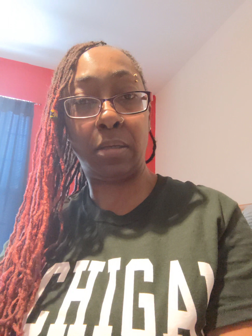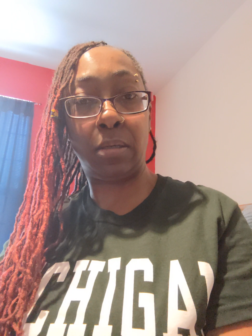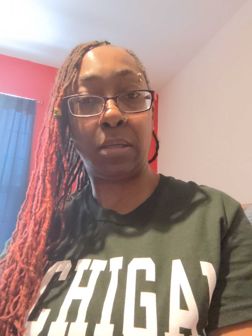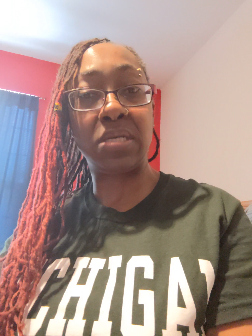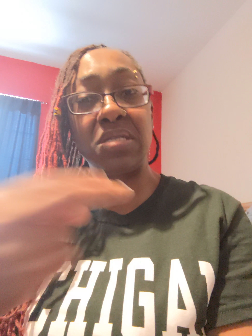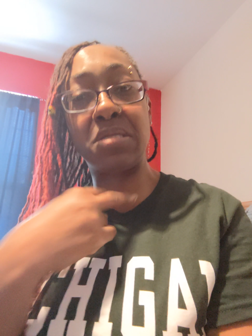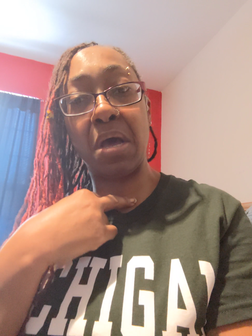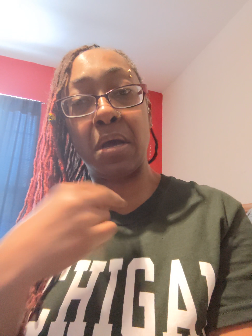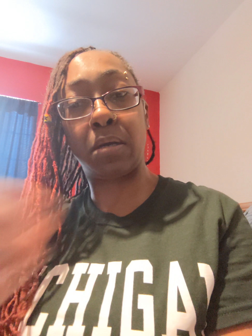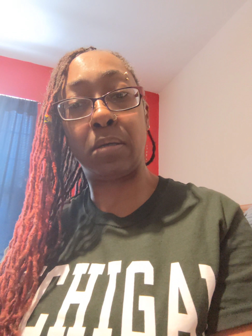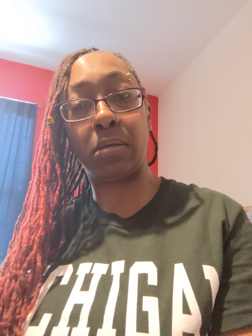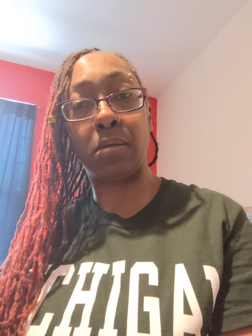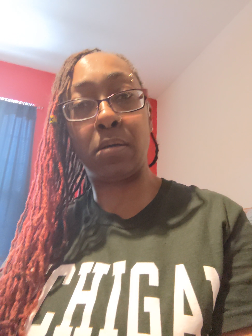stuck